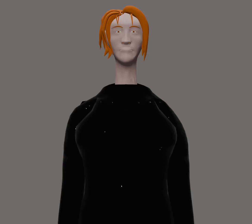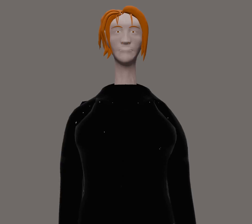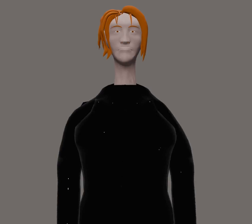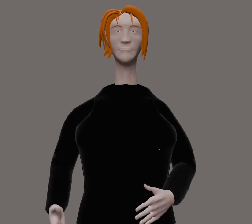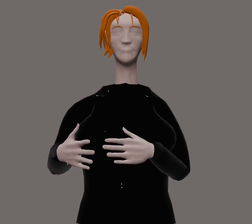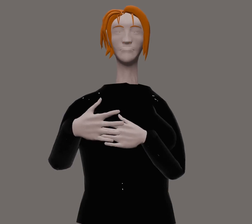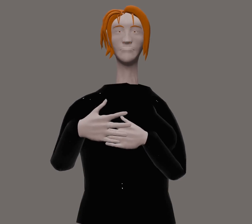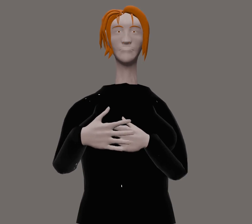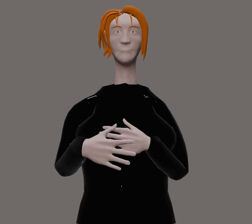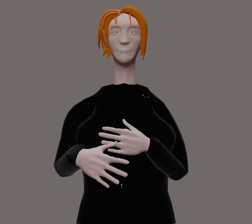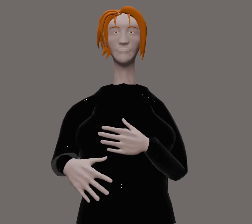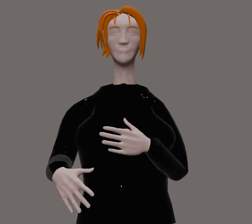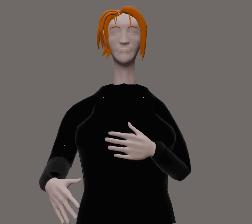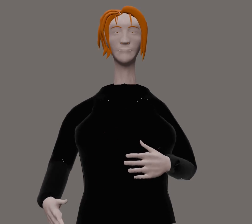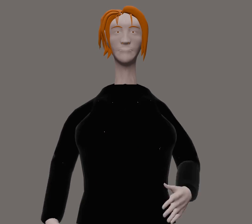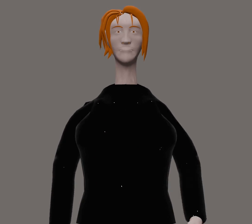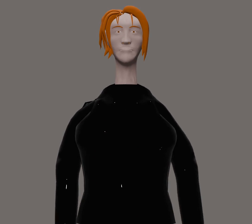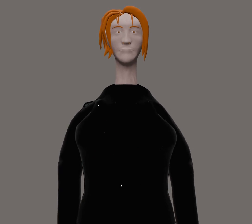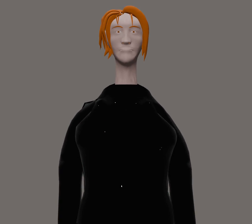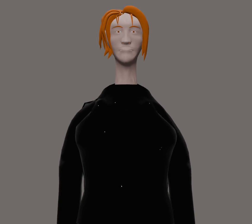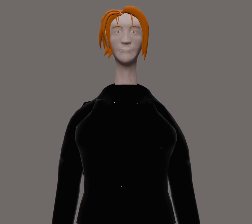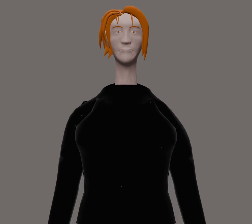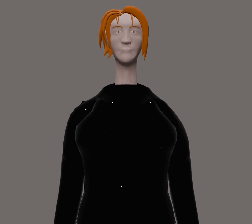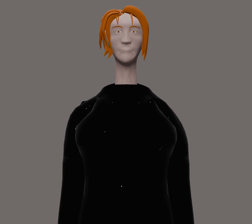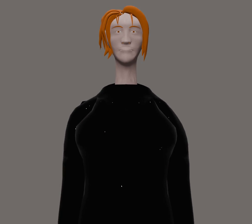Bleed